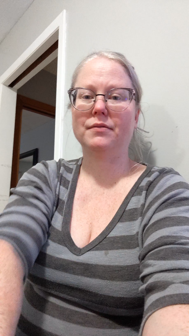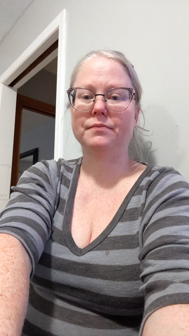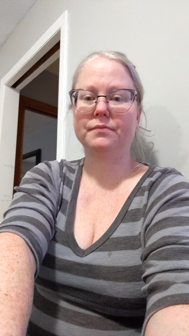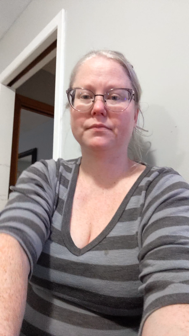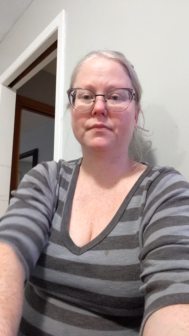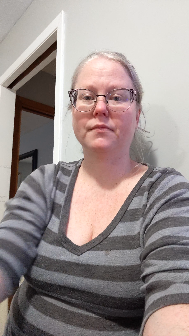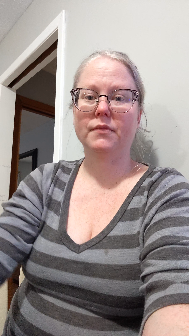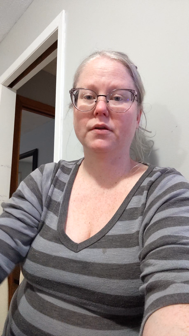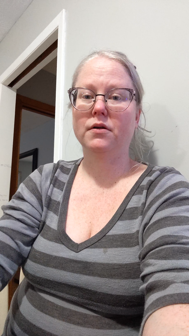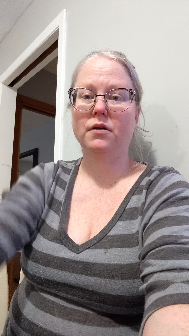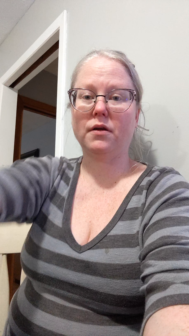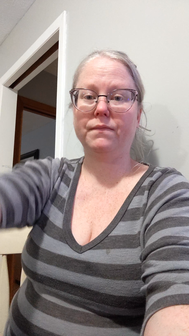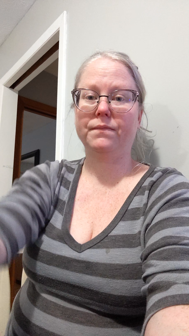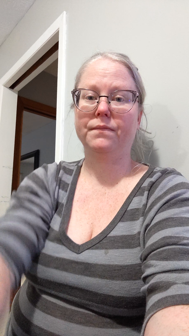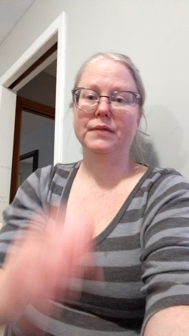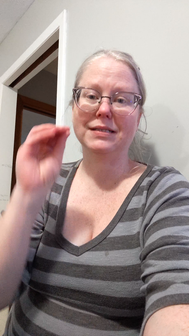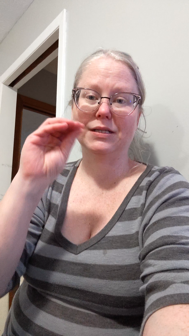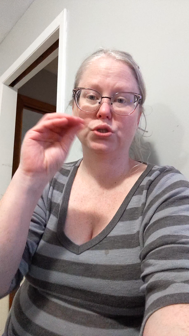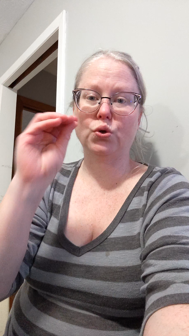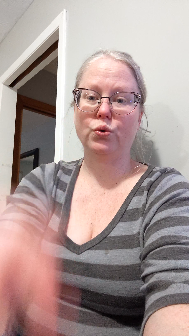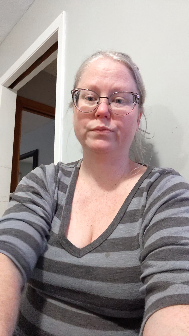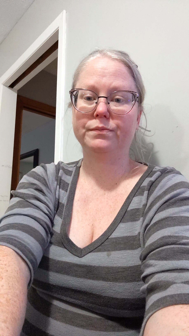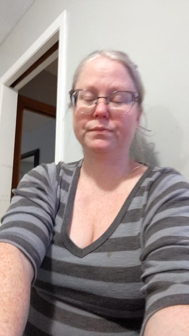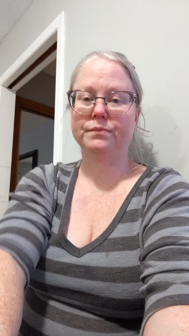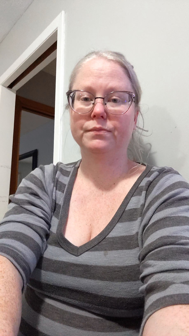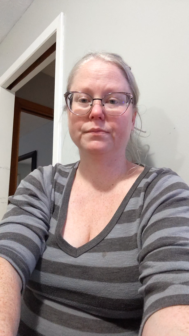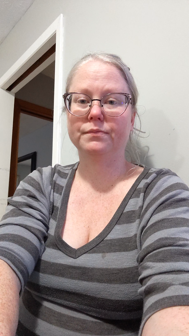dinosaur